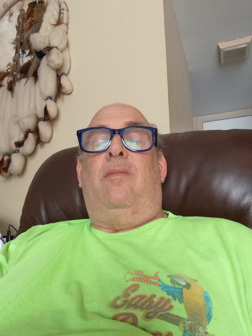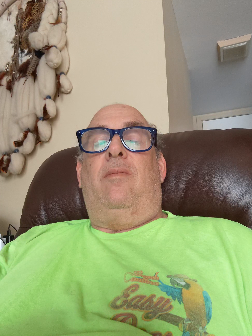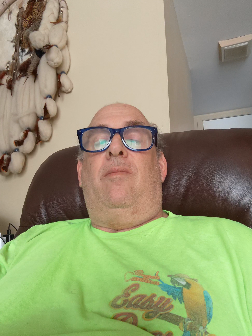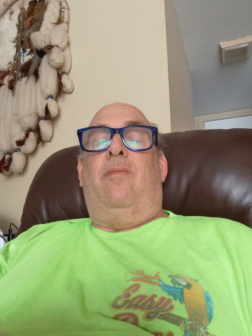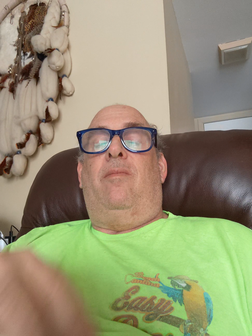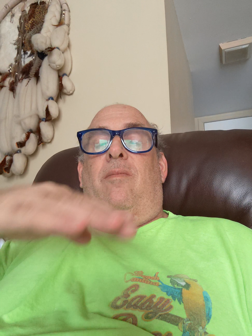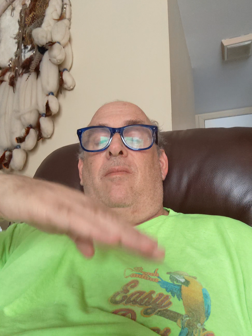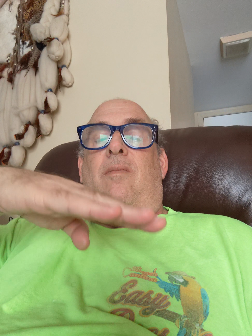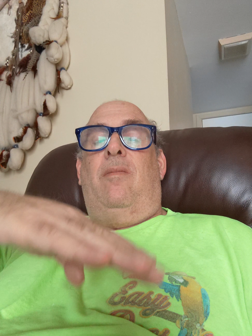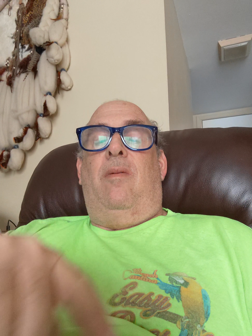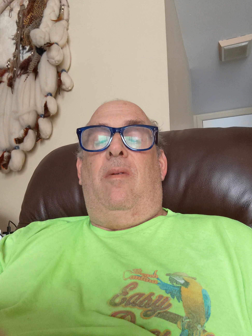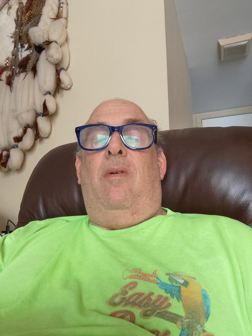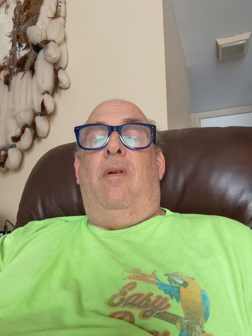table